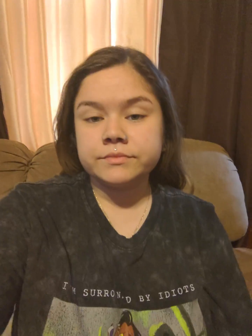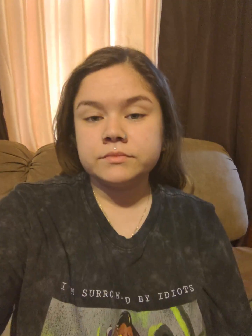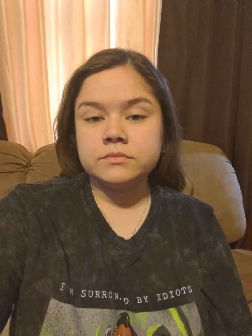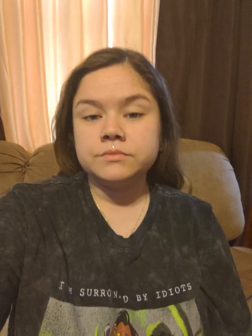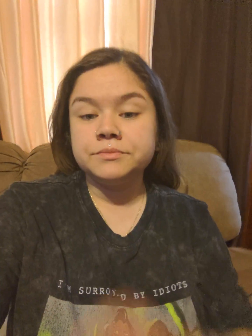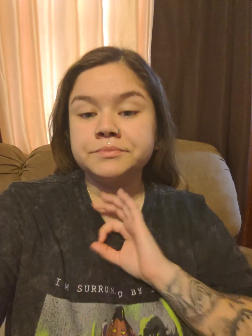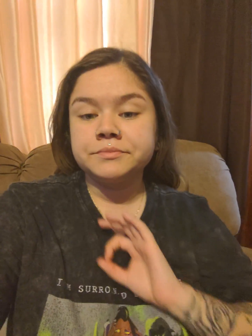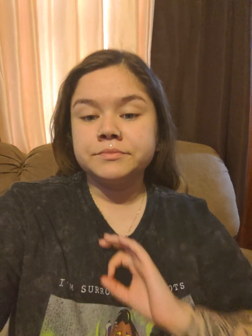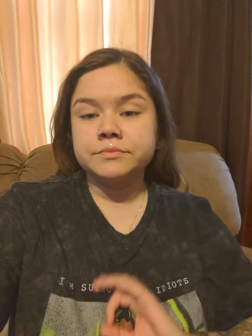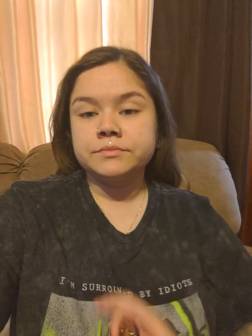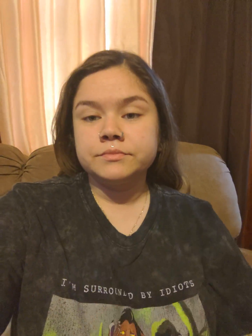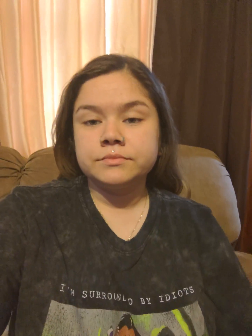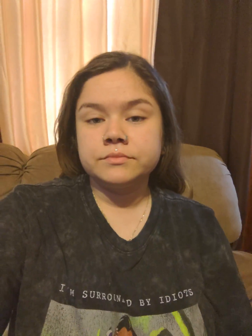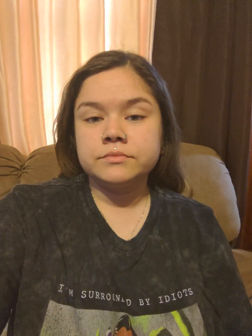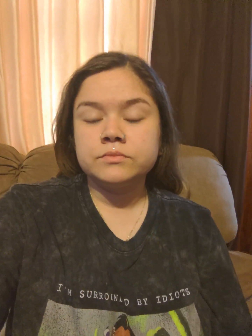button